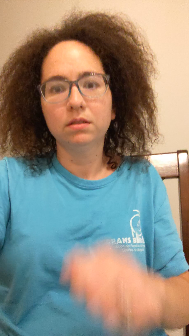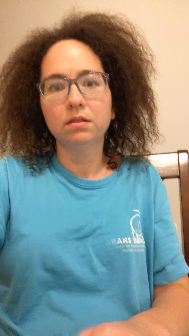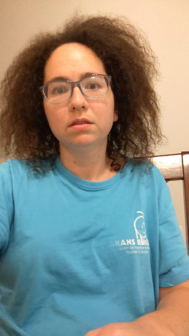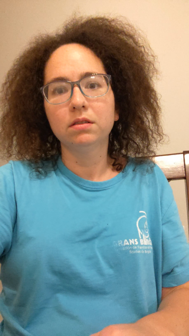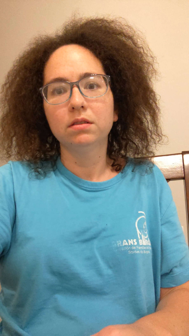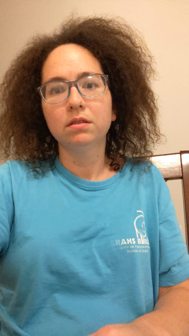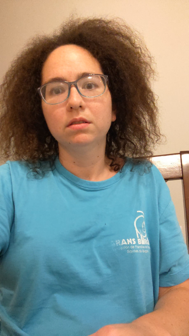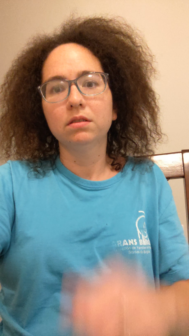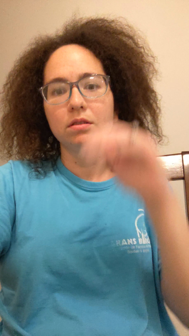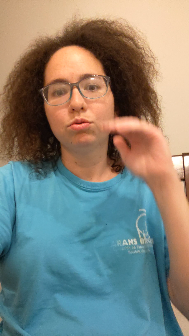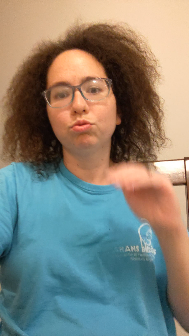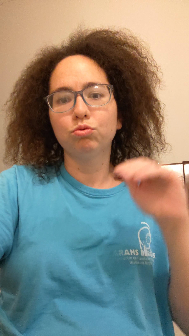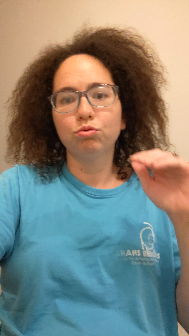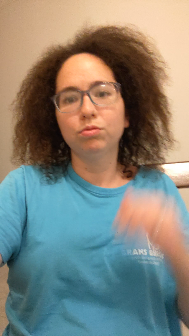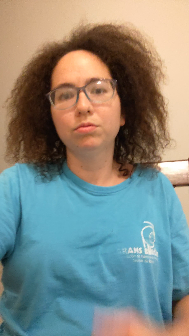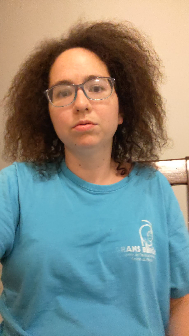little